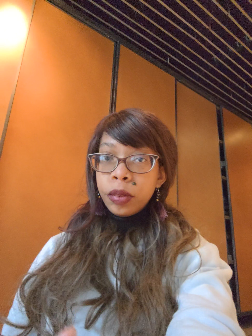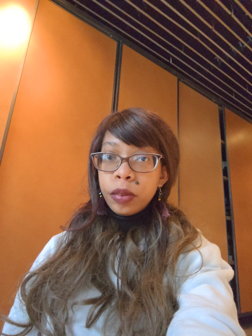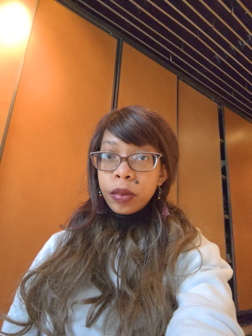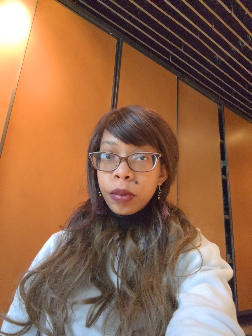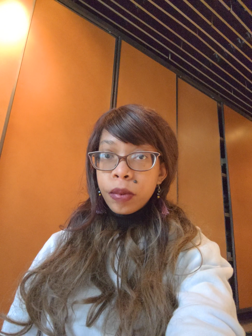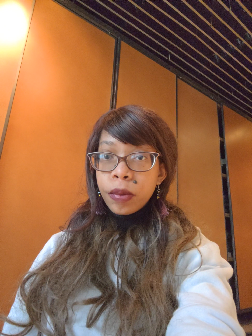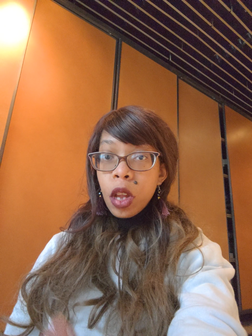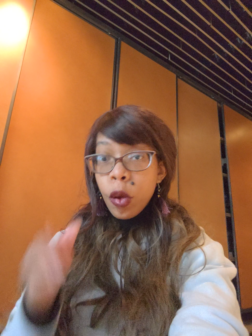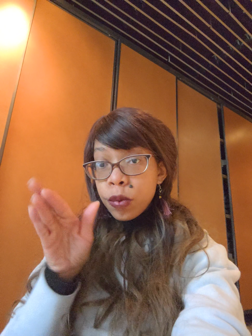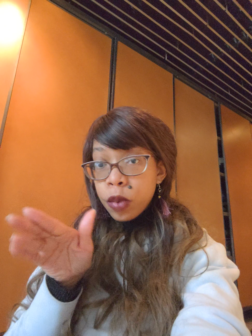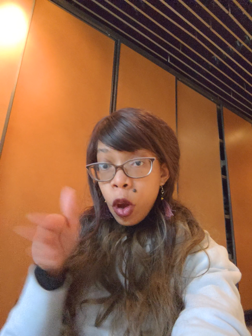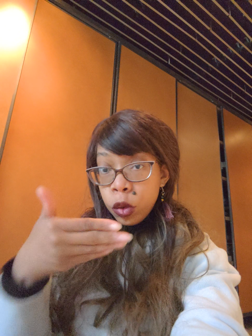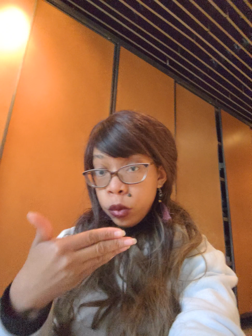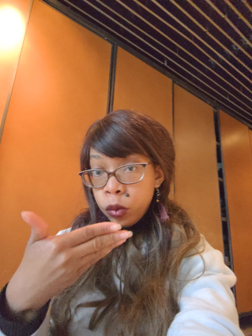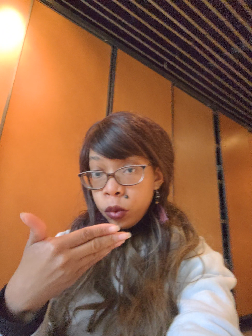room